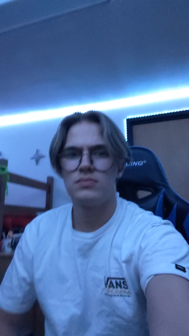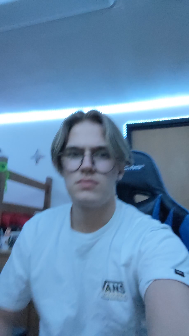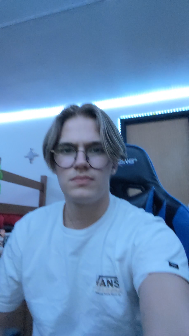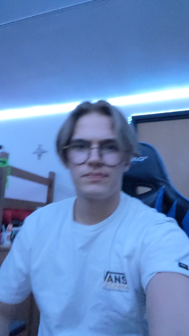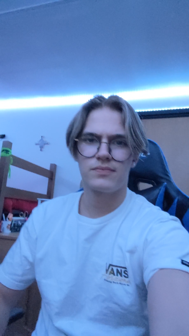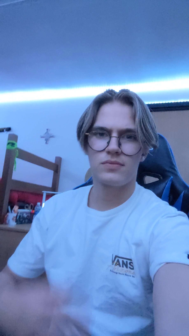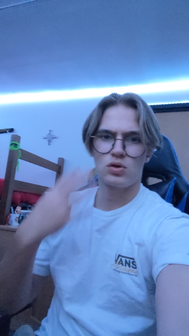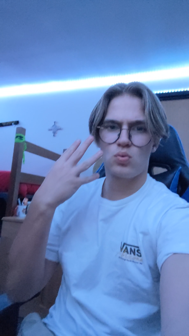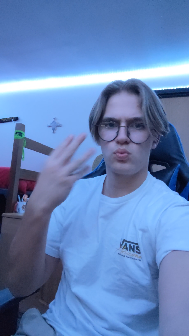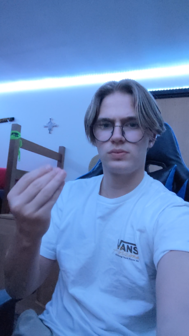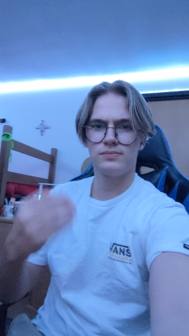got to